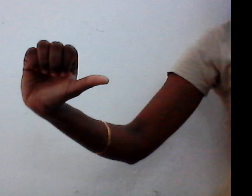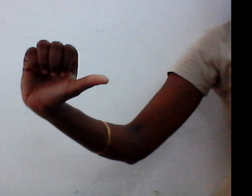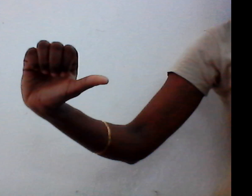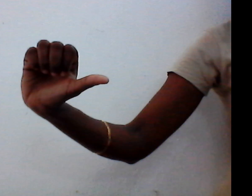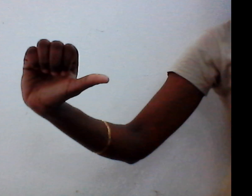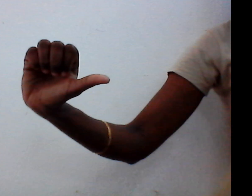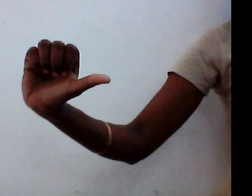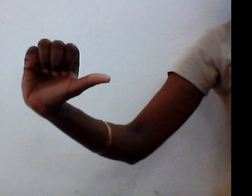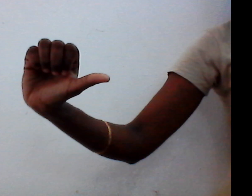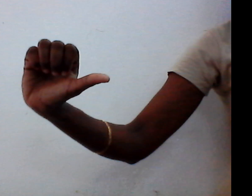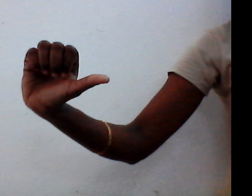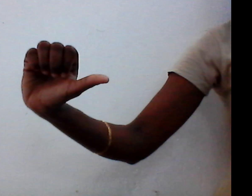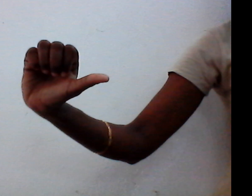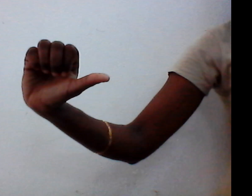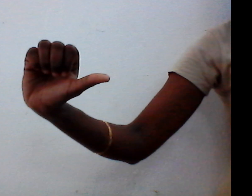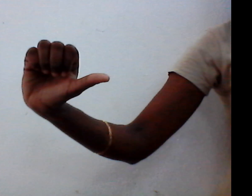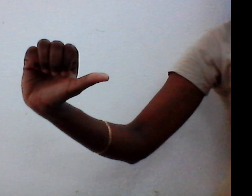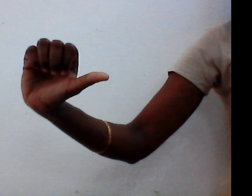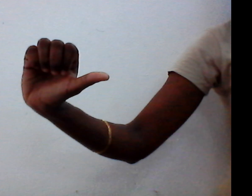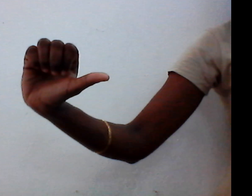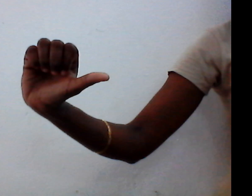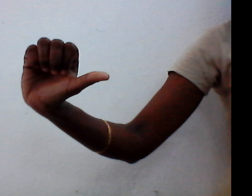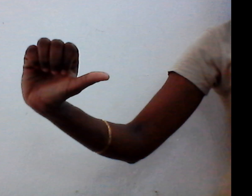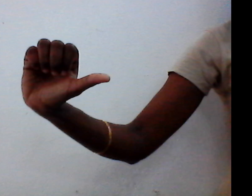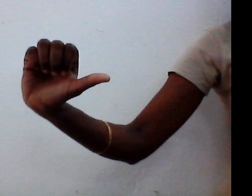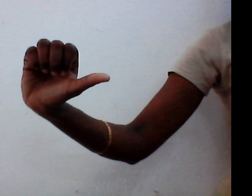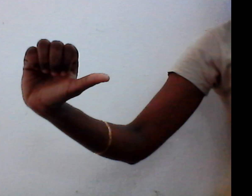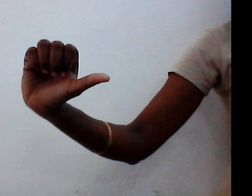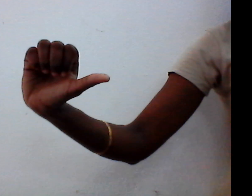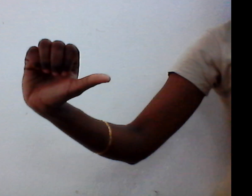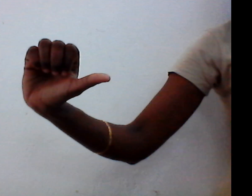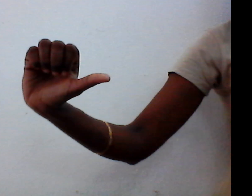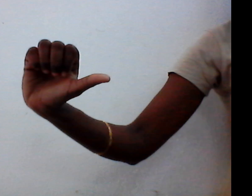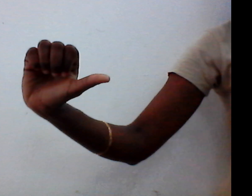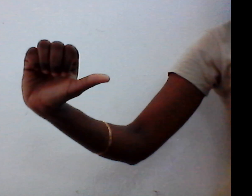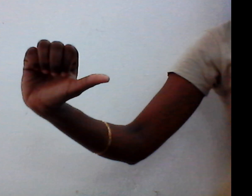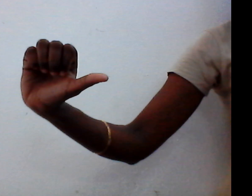എ